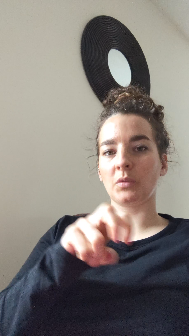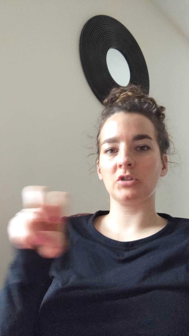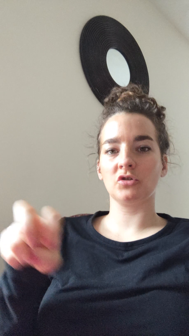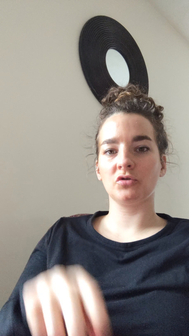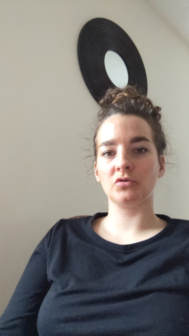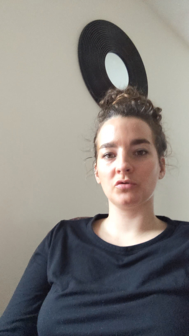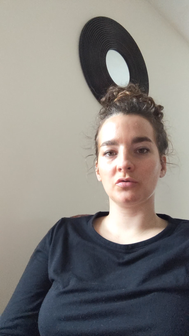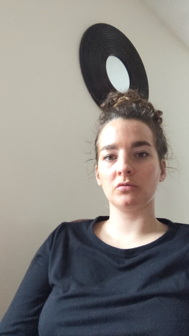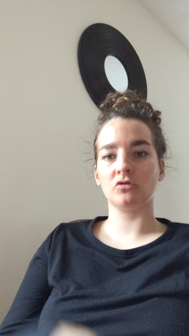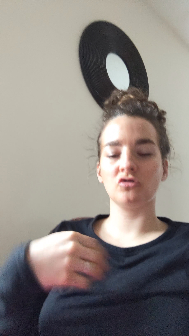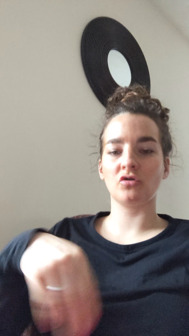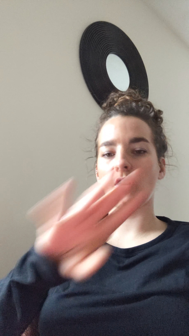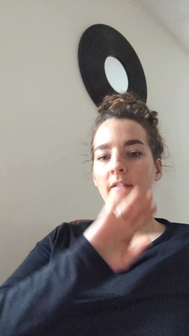scarf